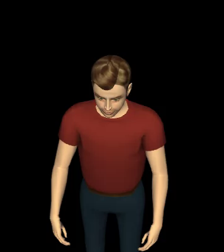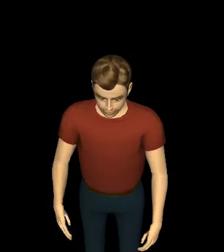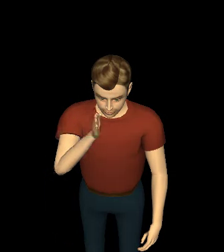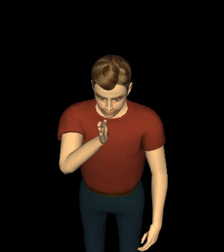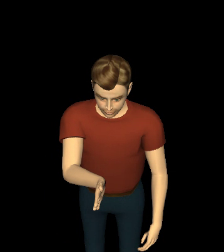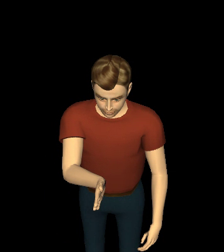مباشرة